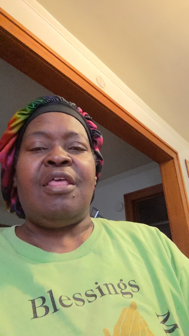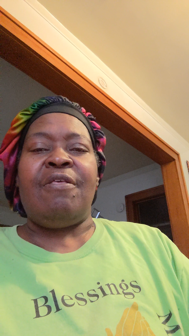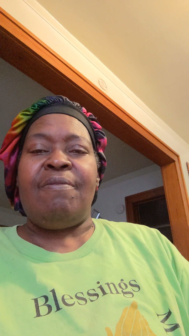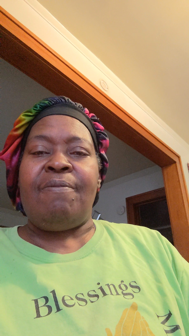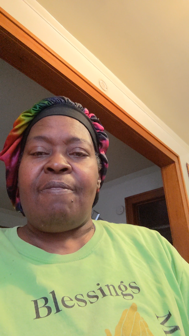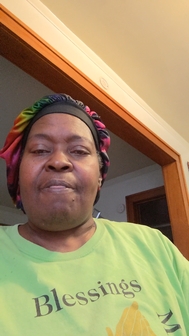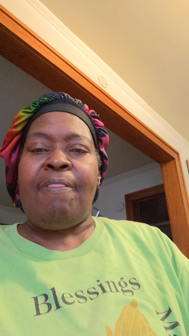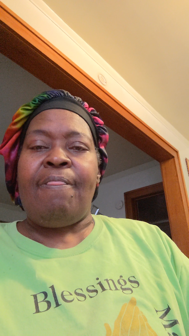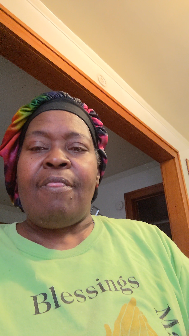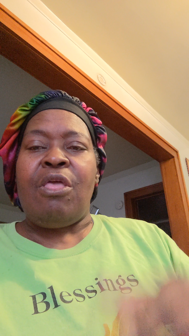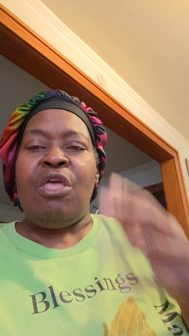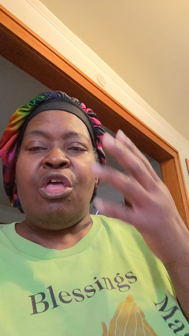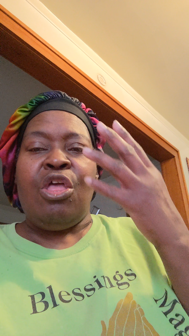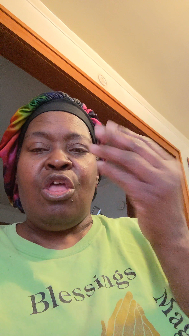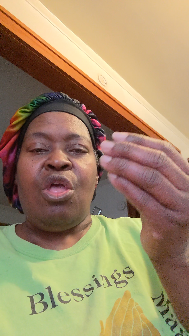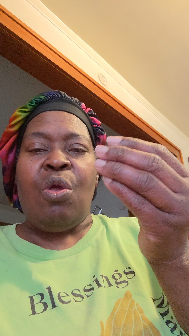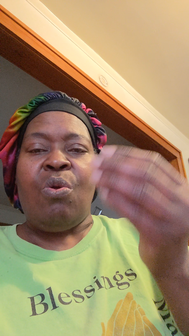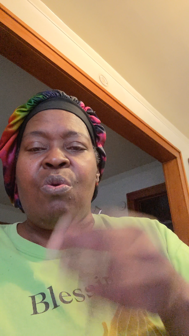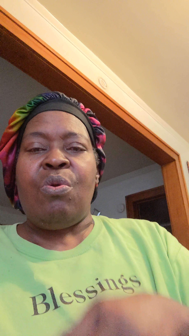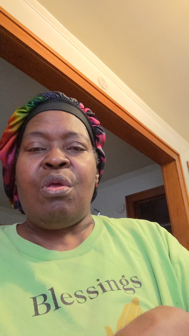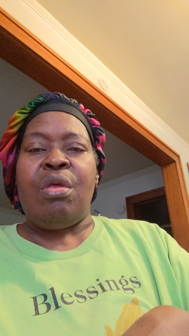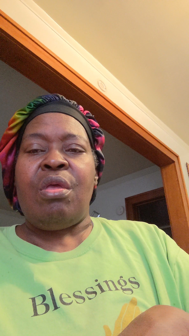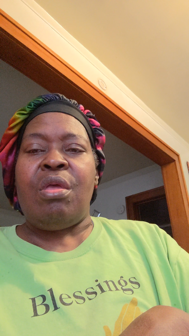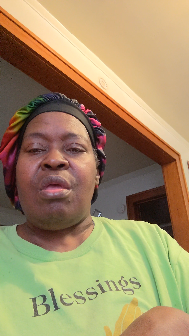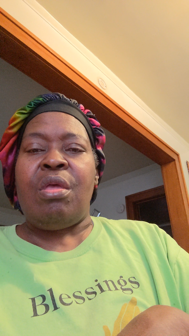got to